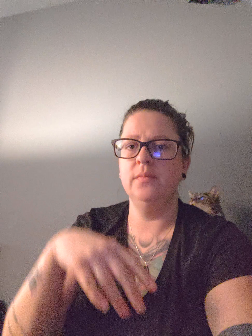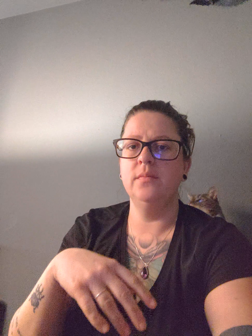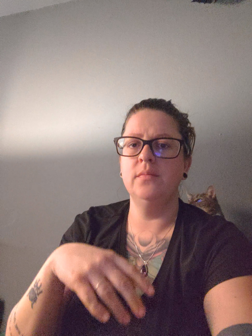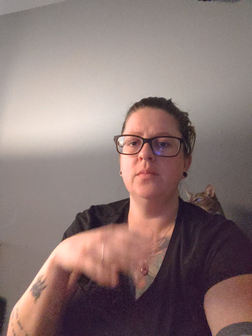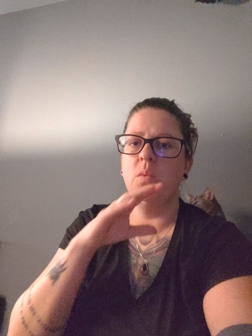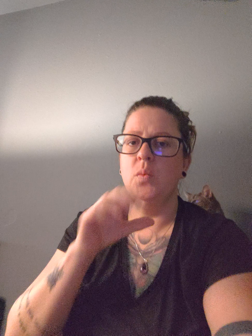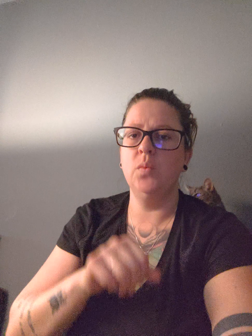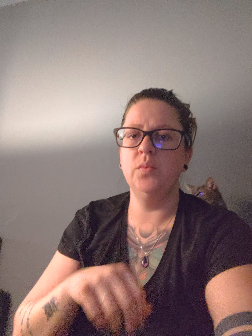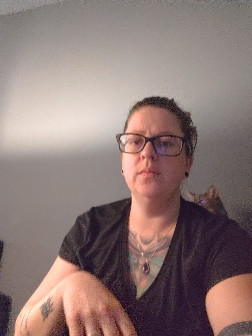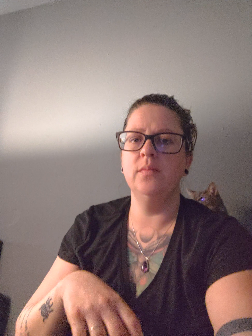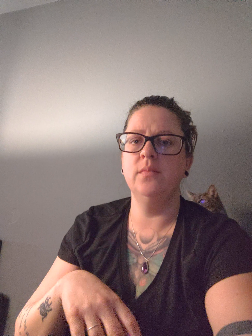old